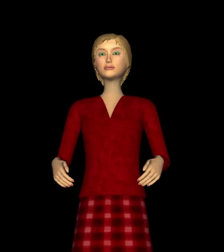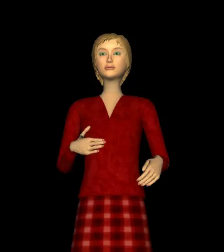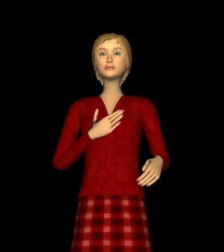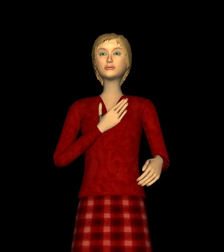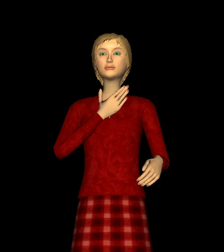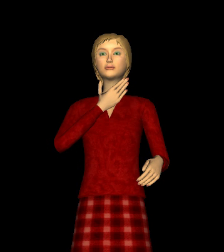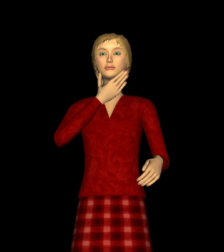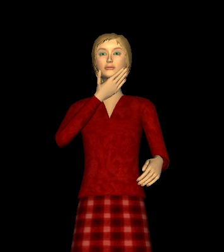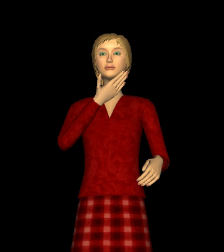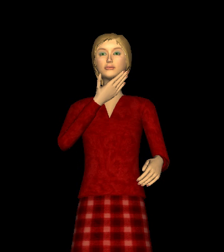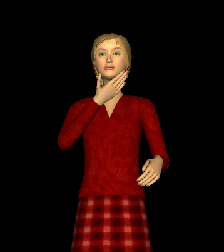يحب